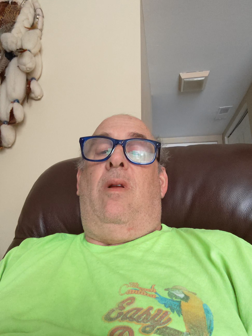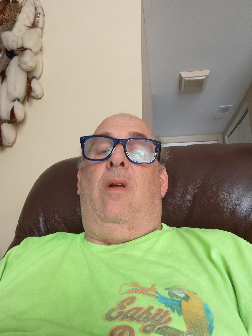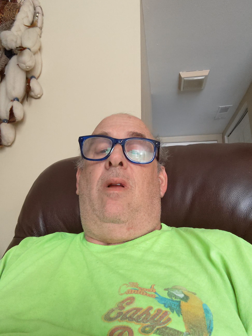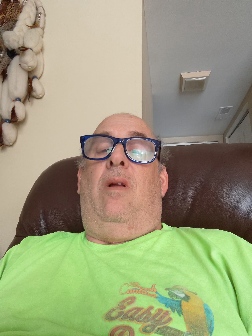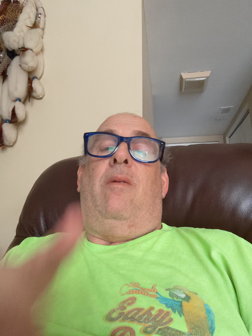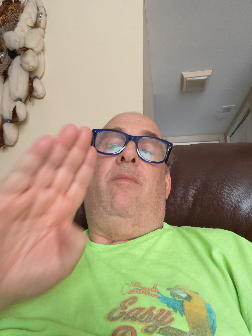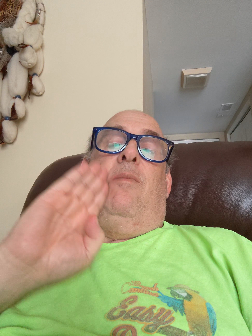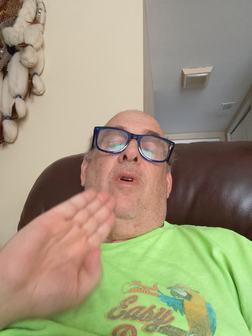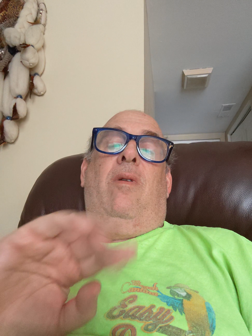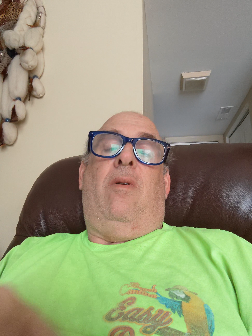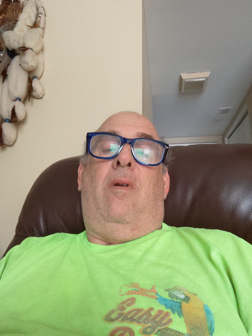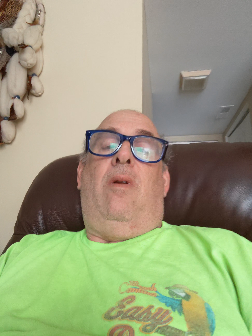brown